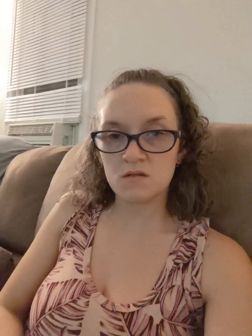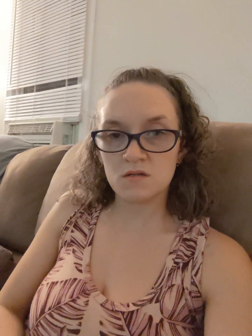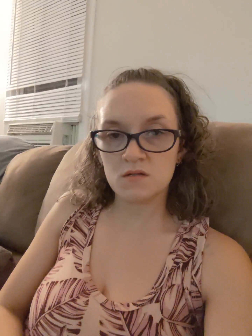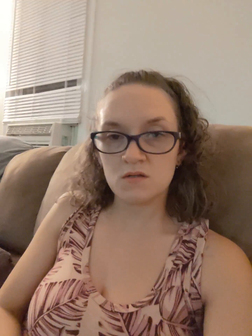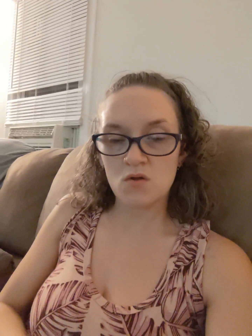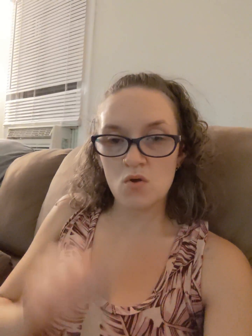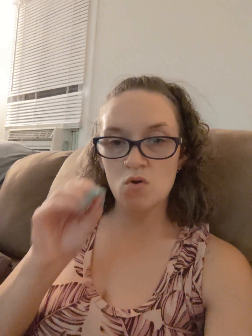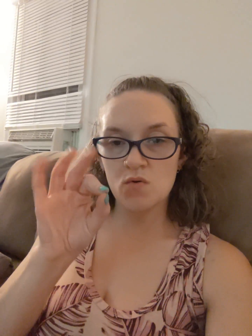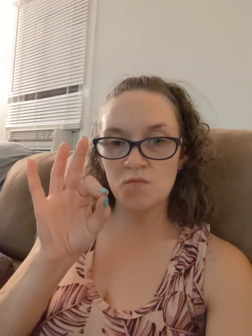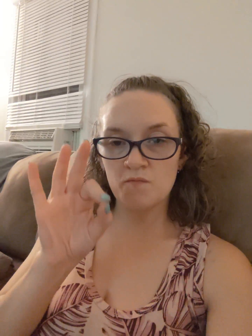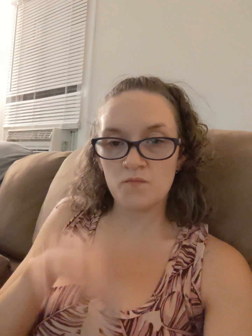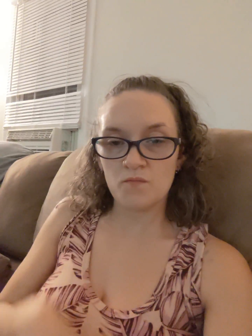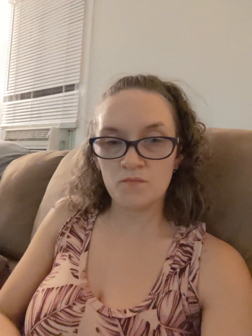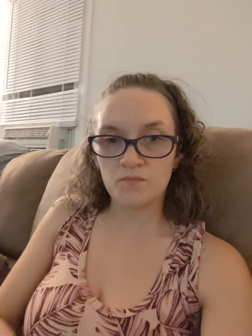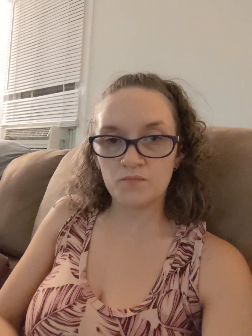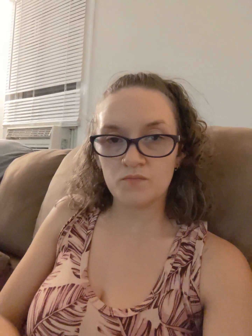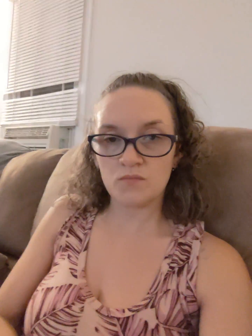of